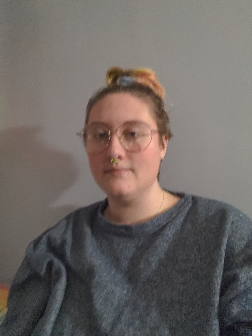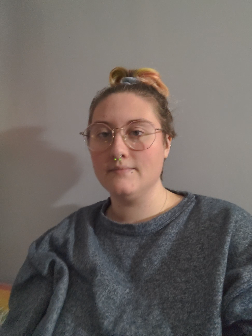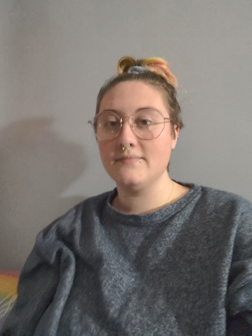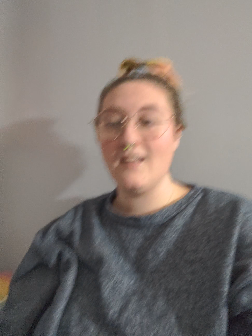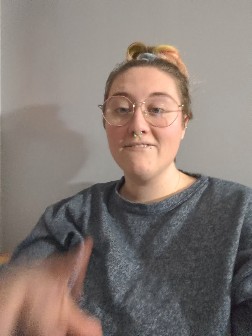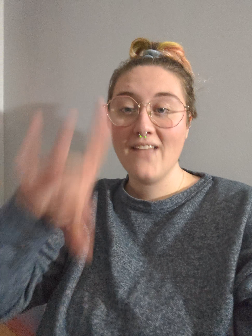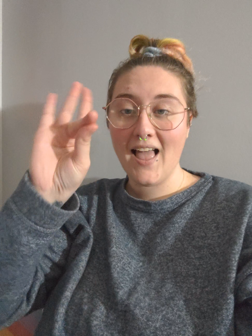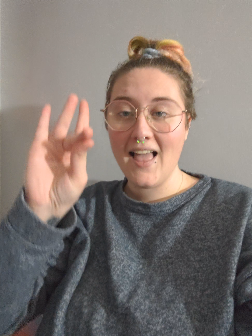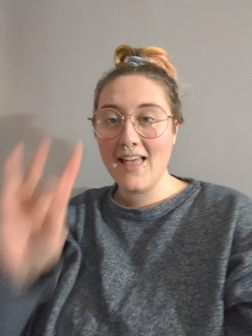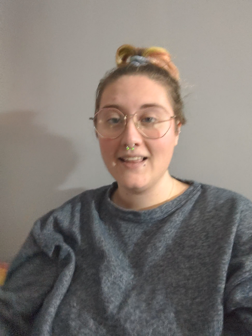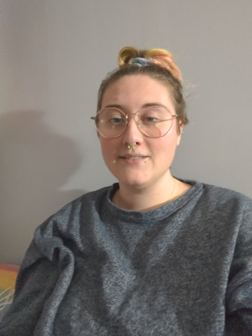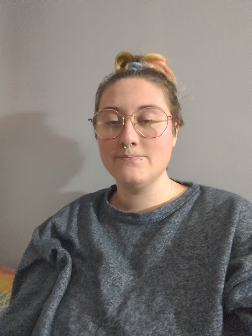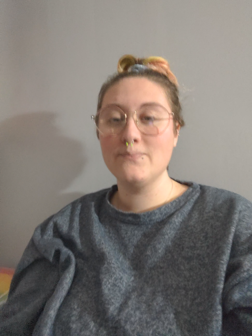find